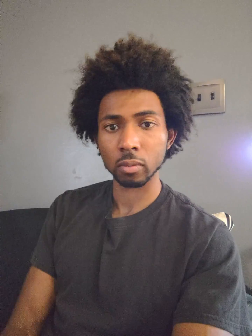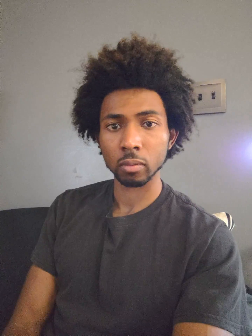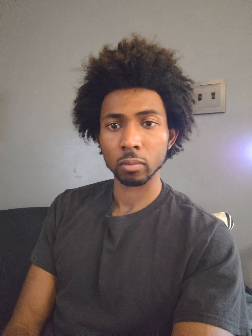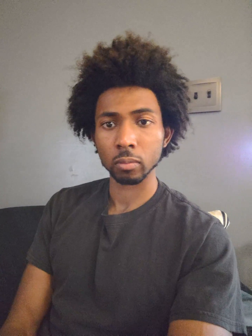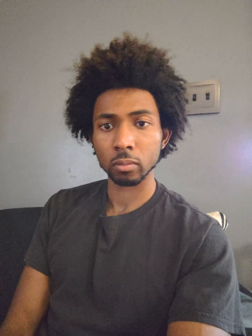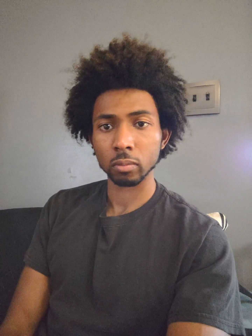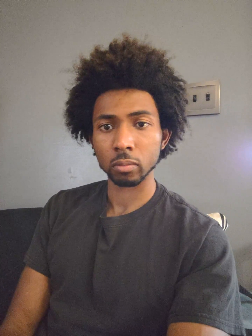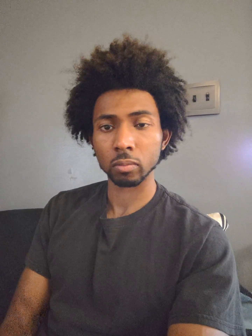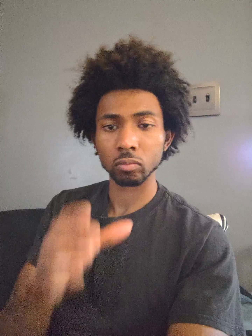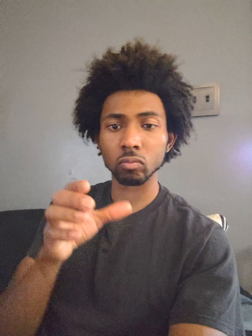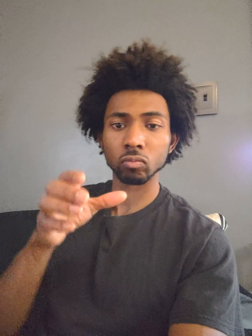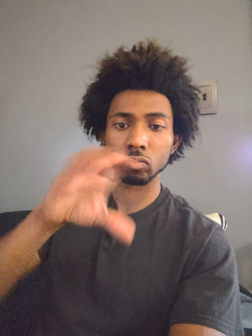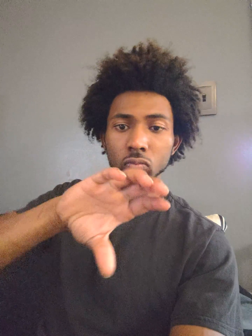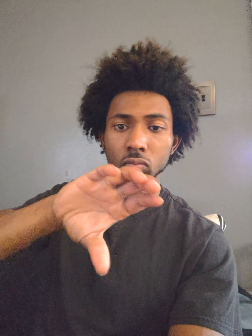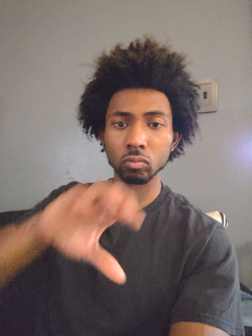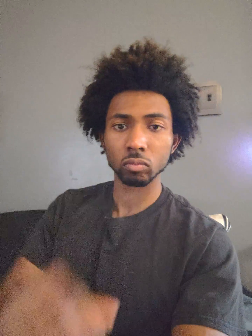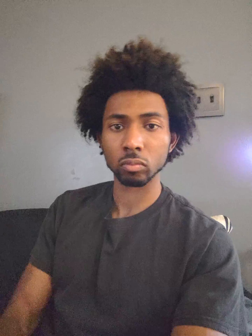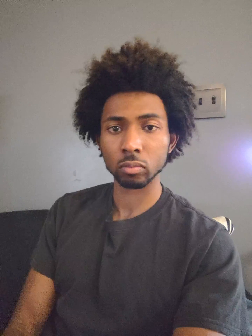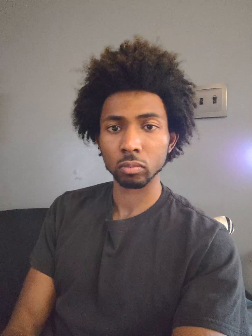pour